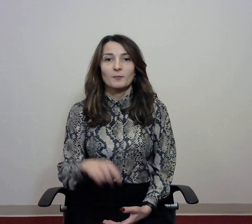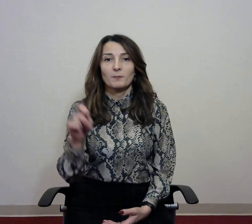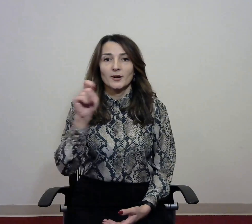bazar